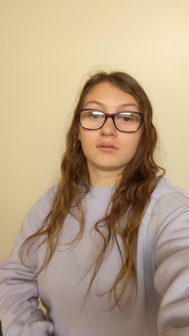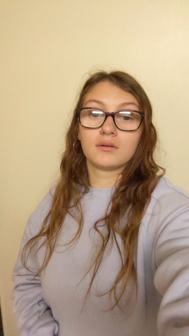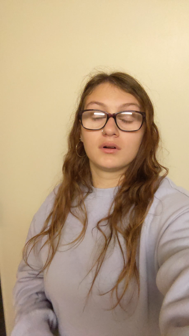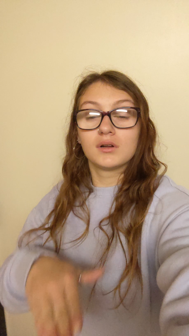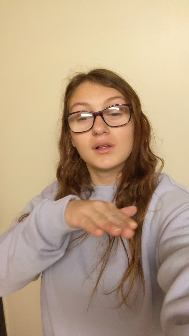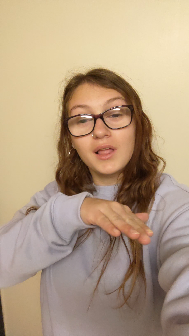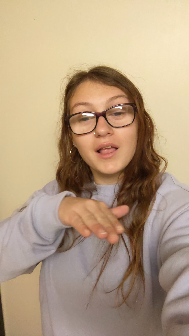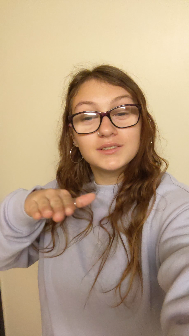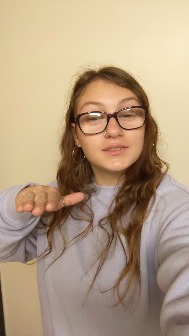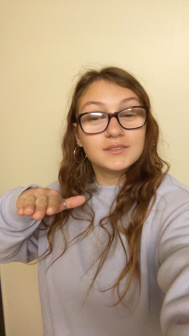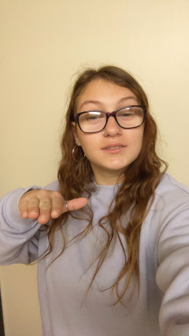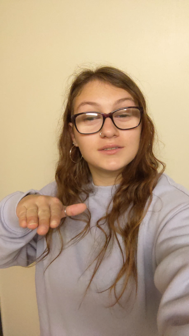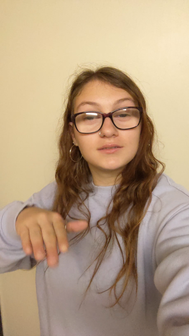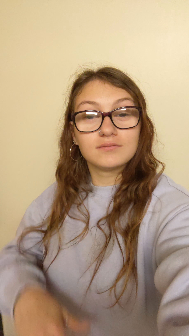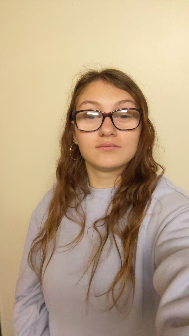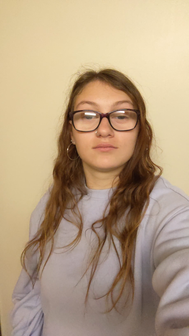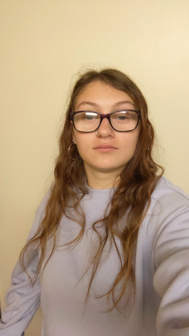nice